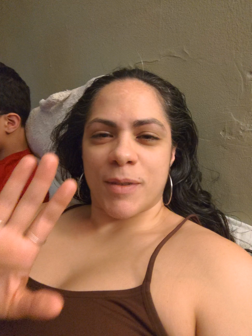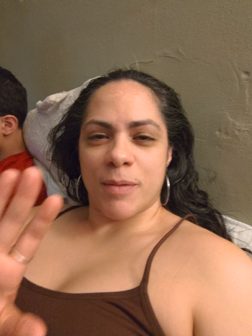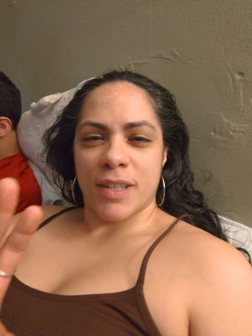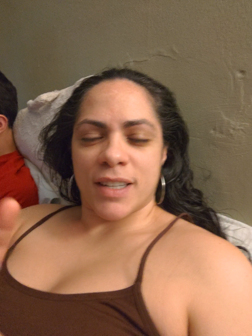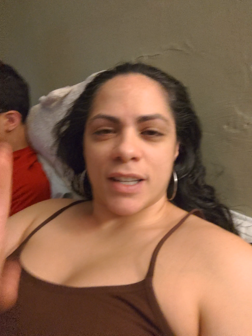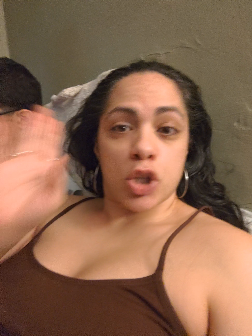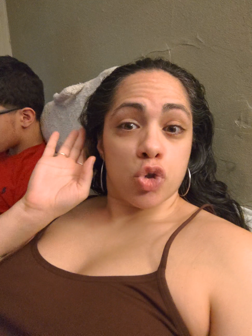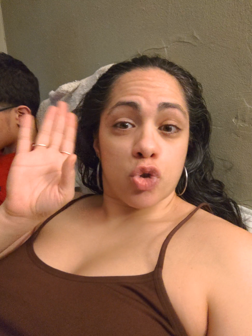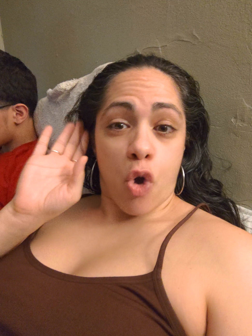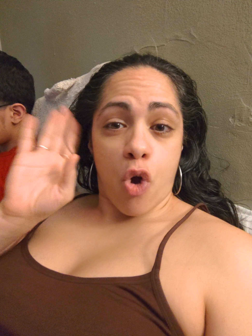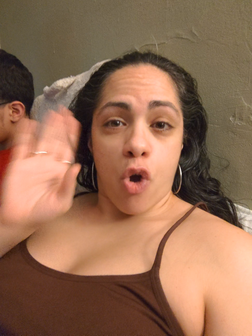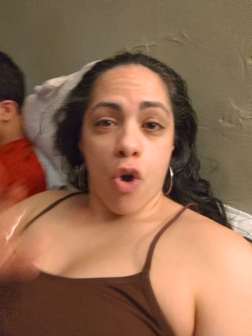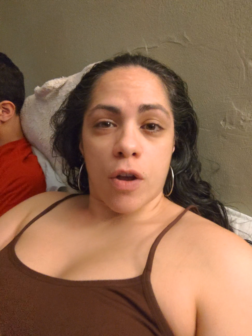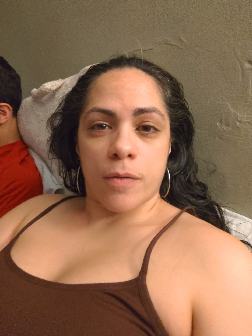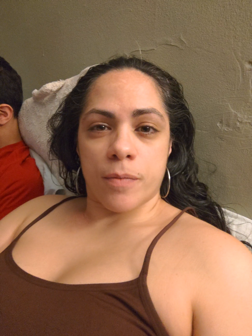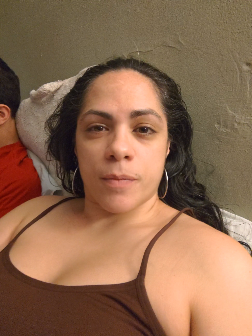dog